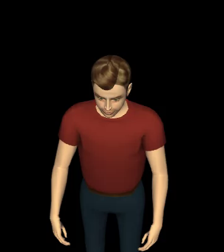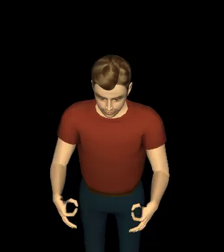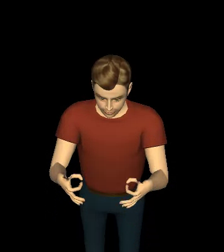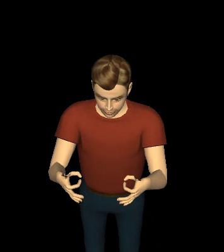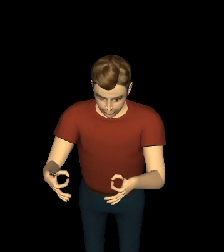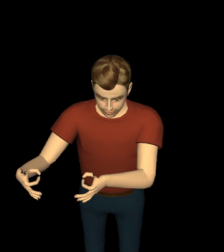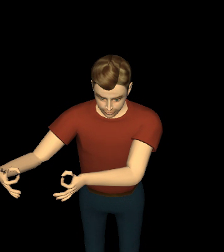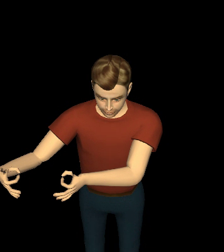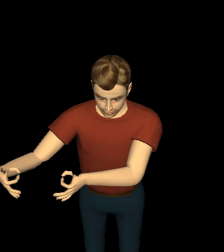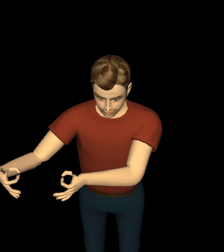مجتهد